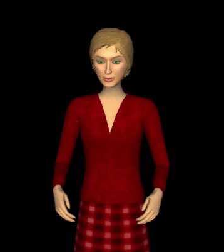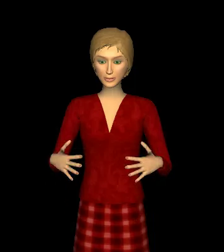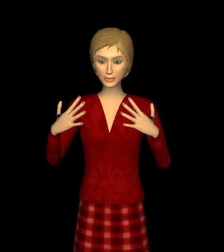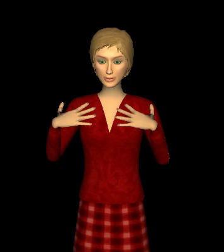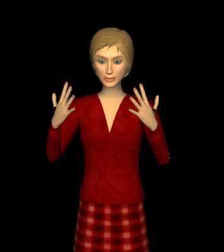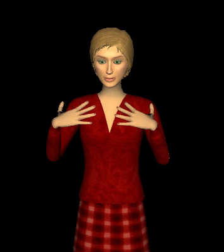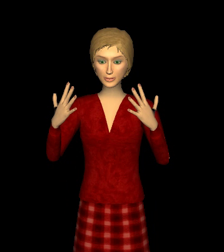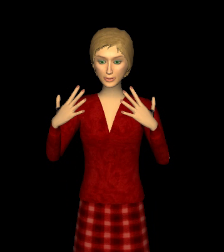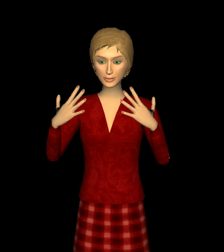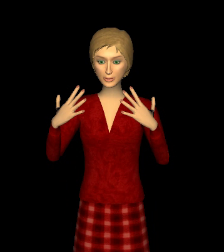هواء